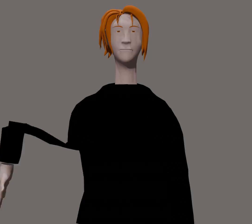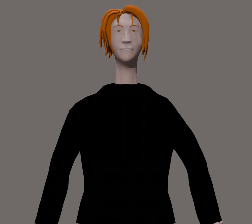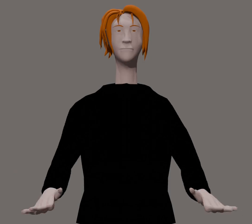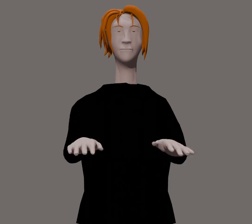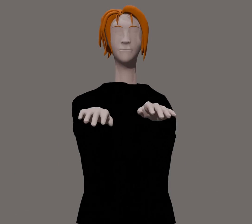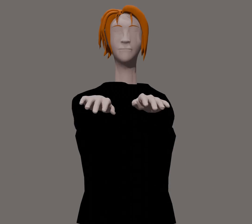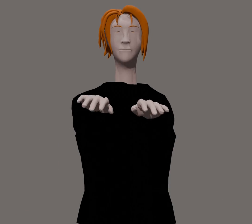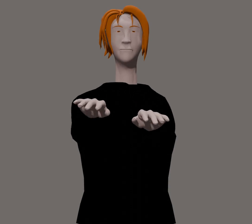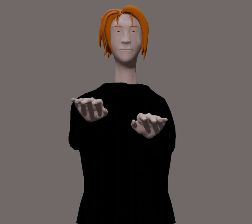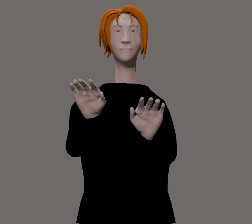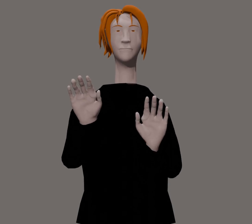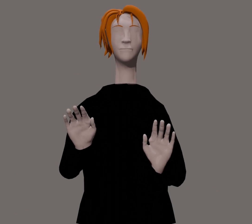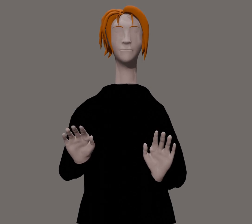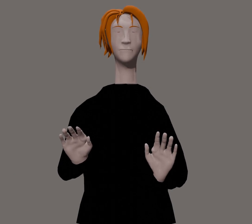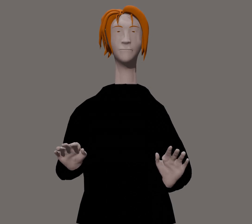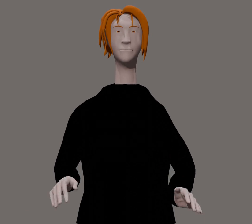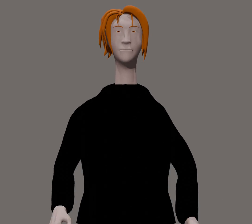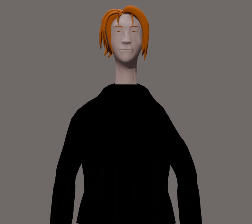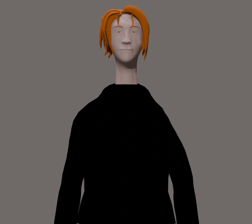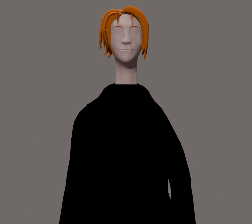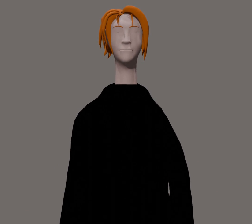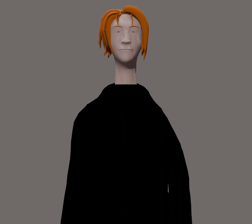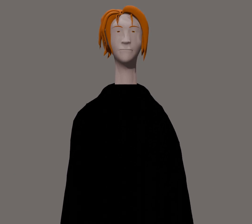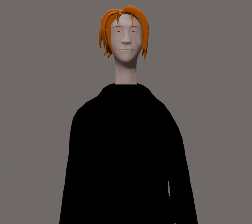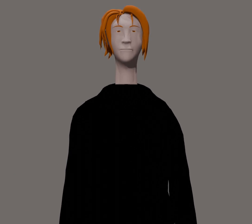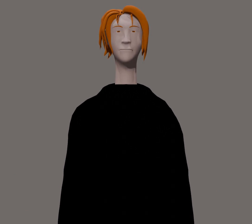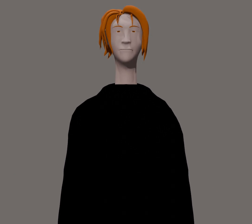Bury